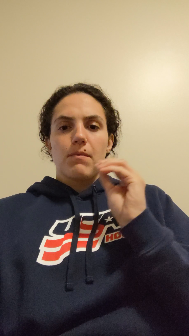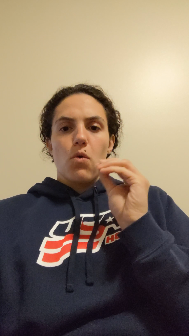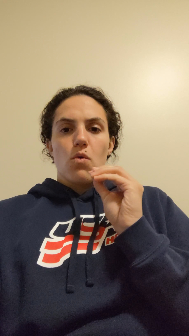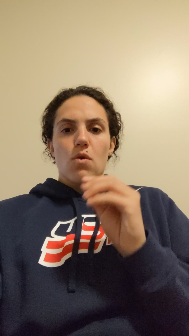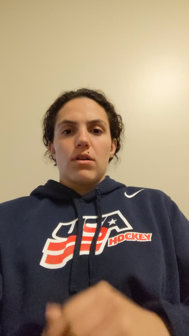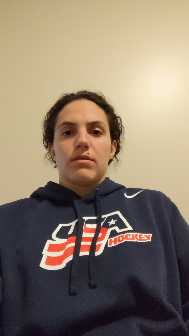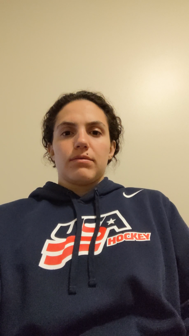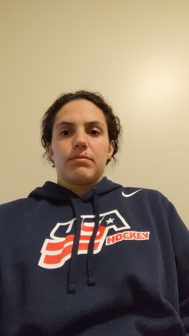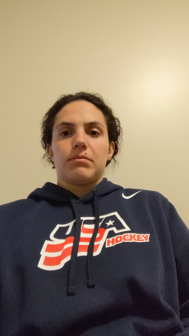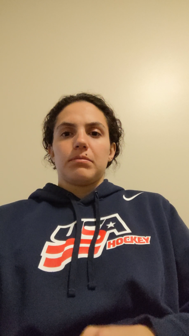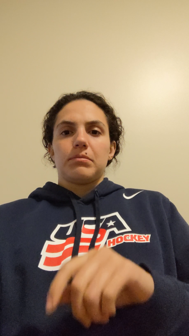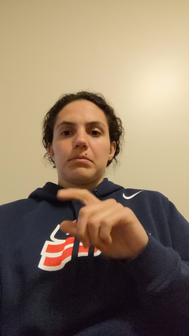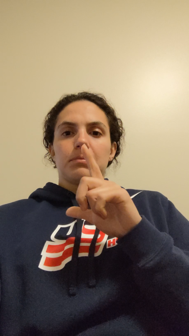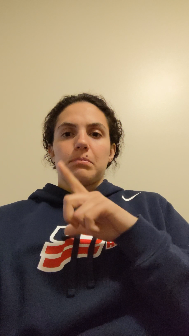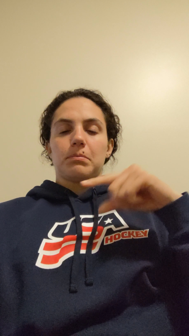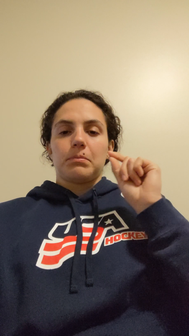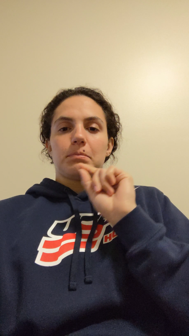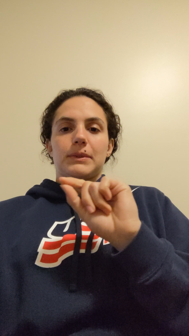peas